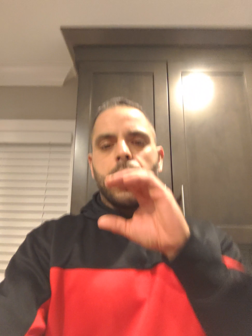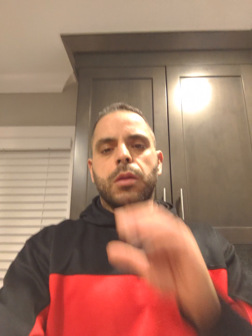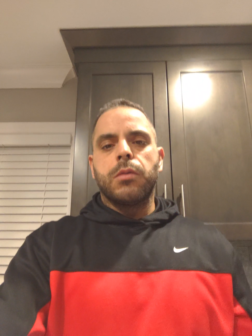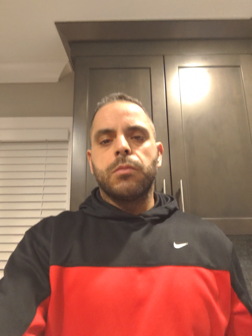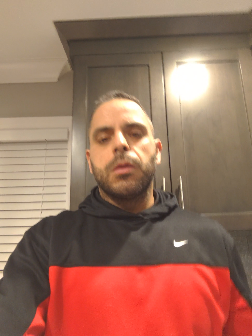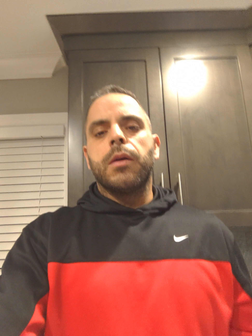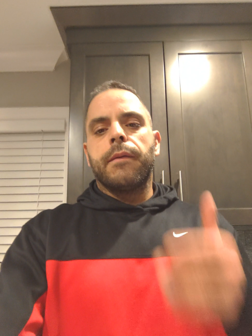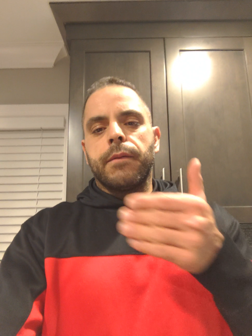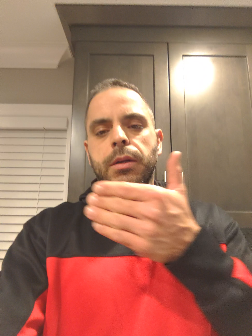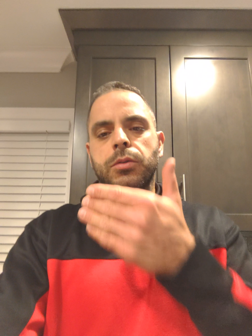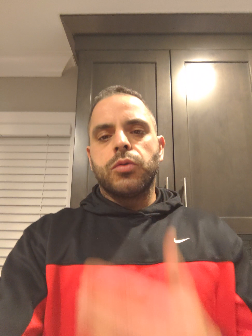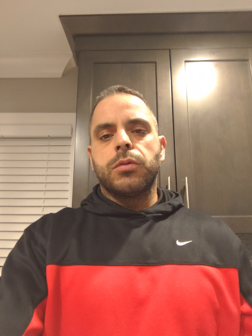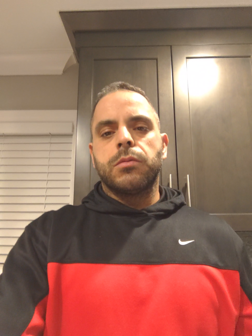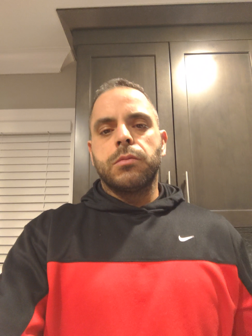fish